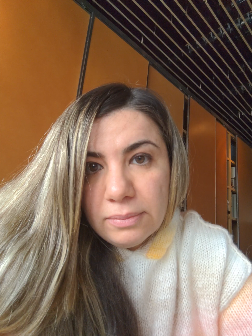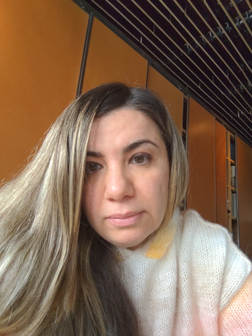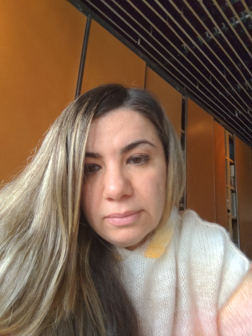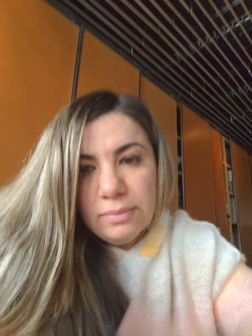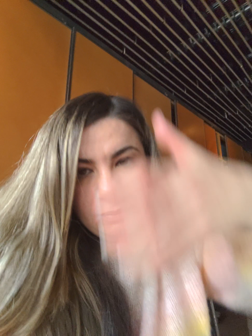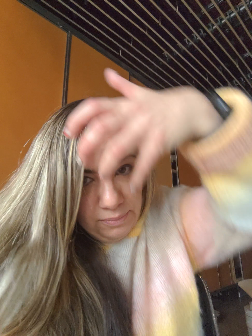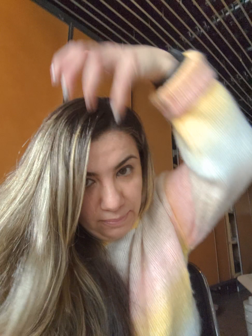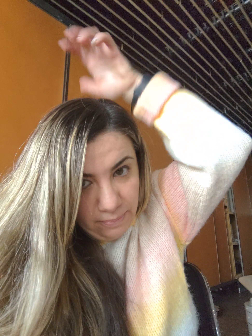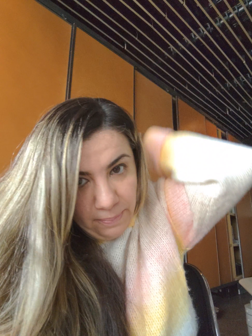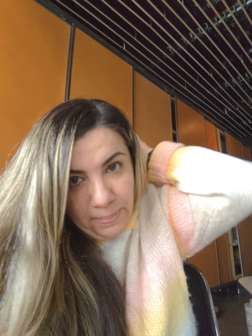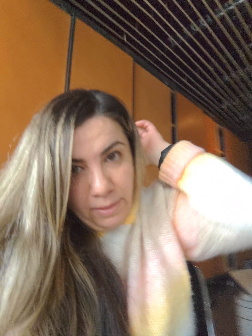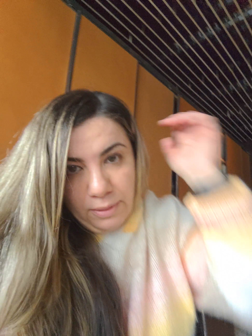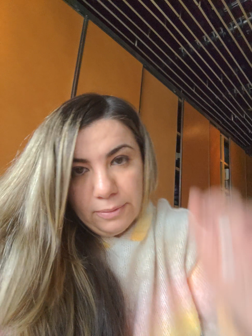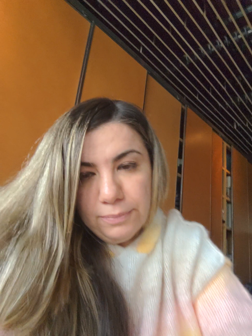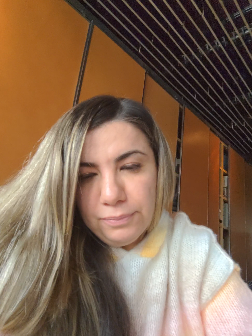lion